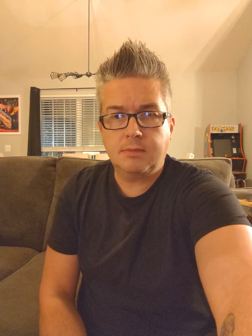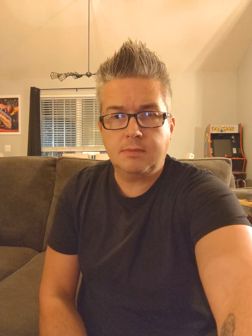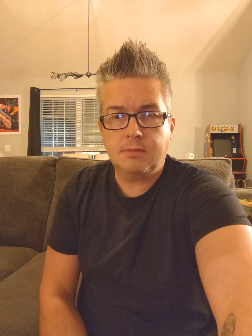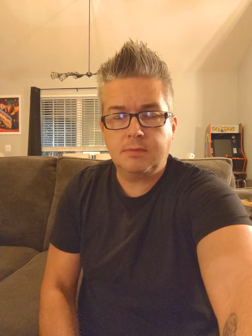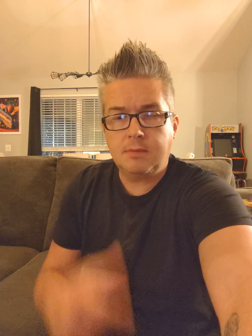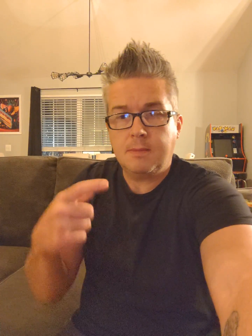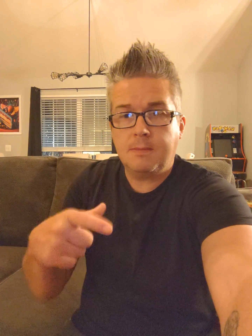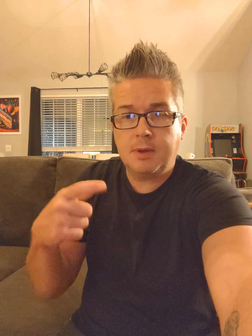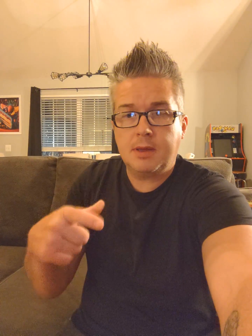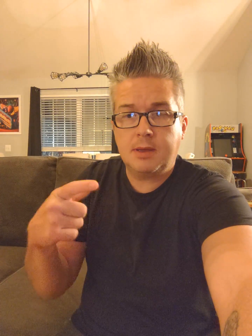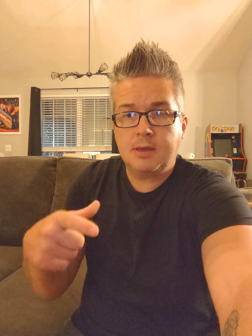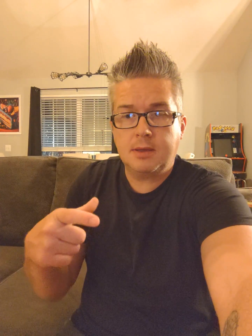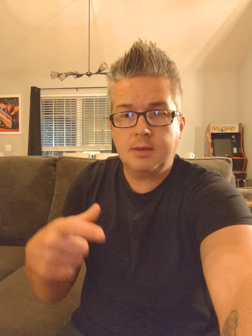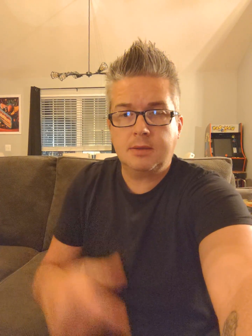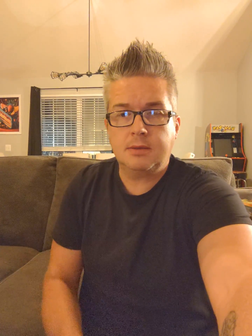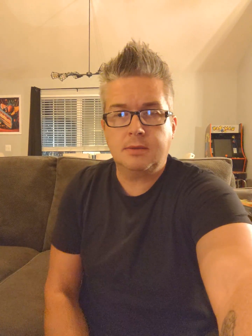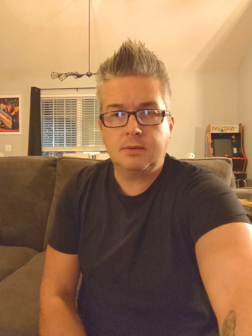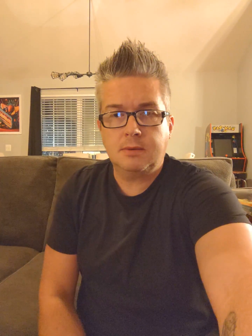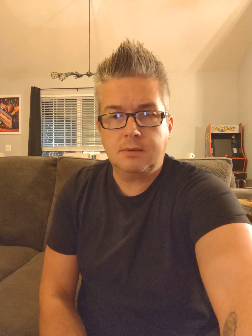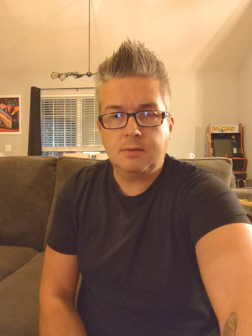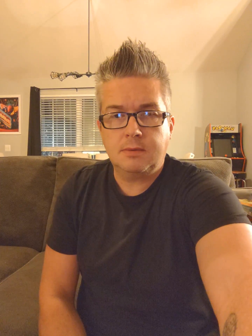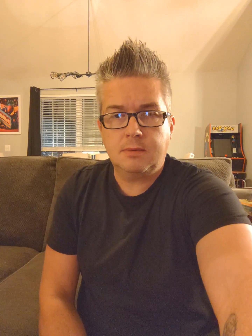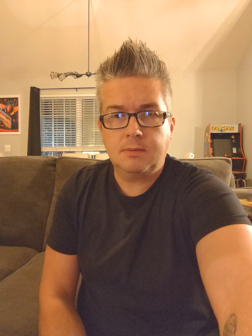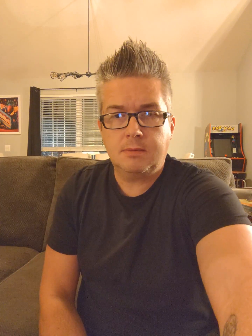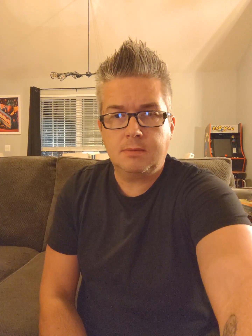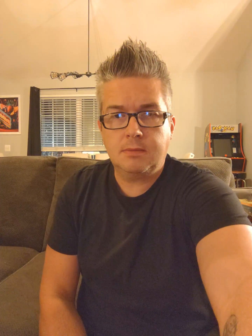plate